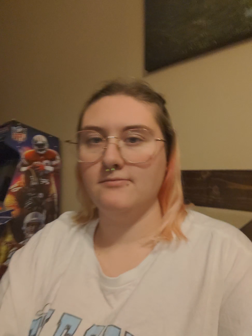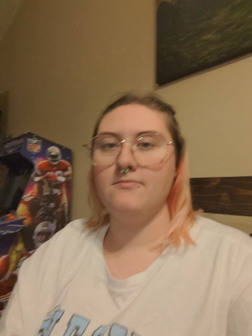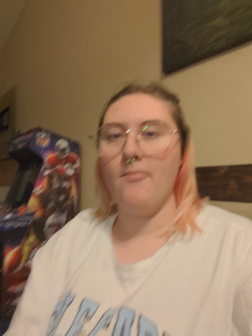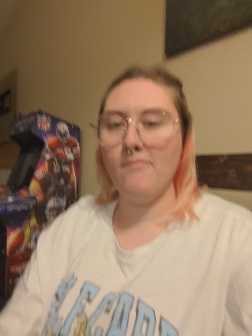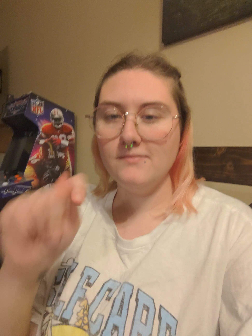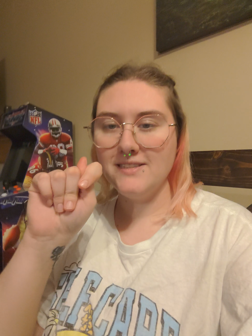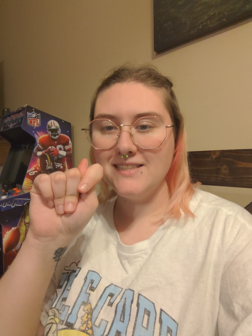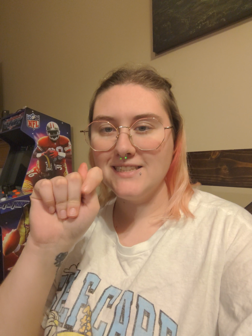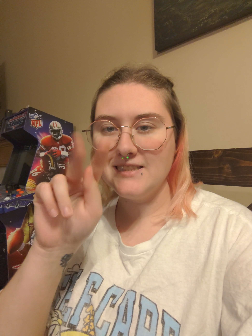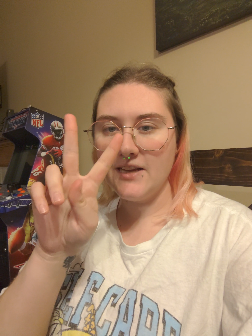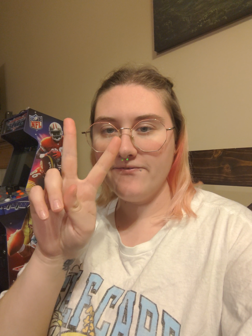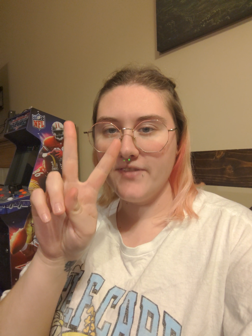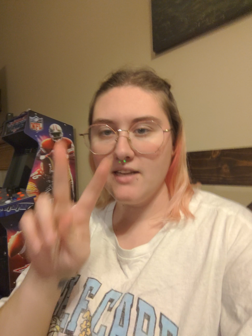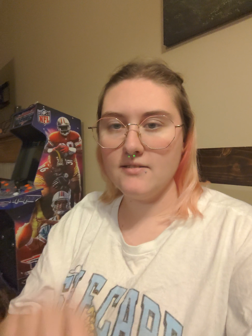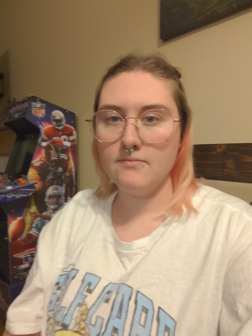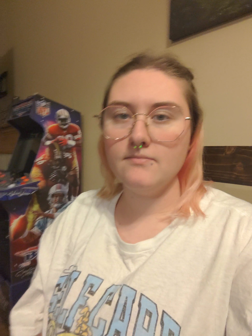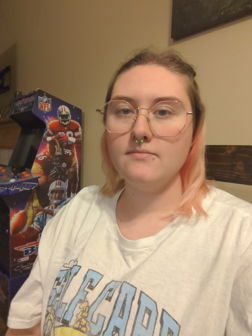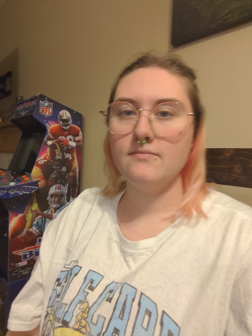TV